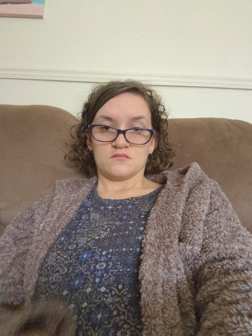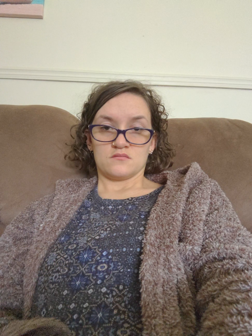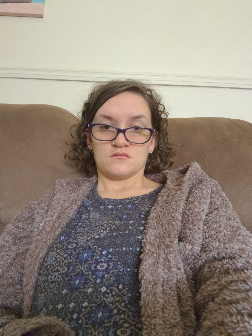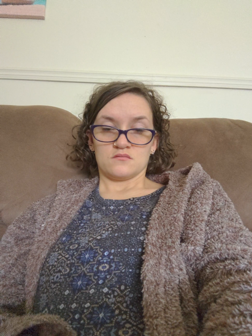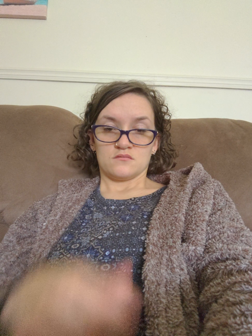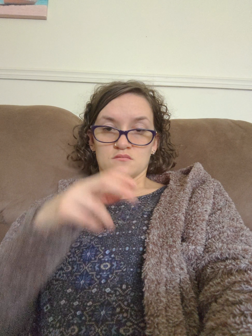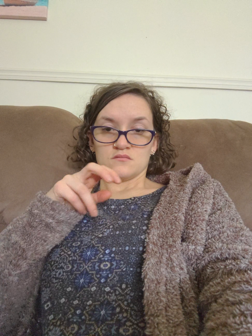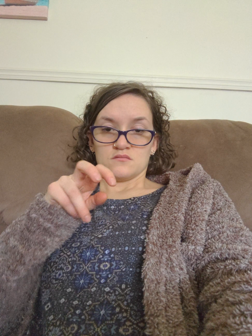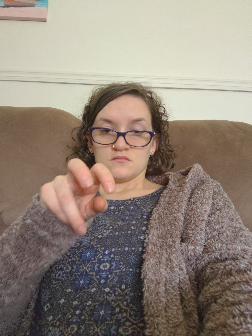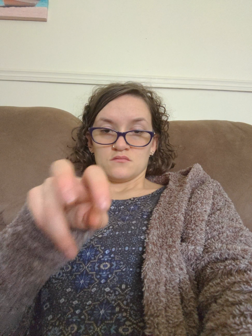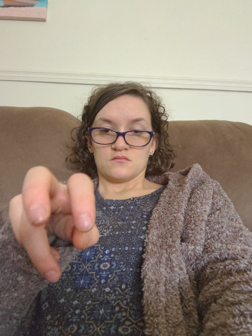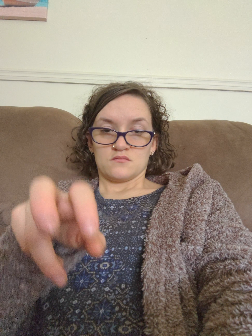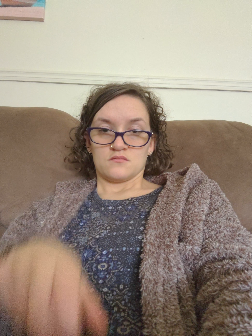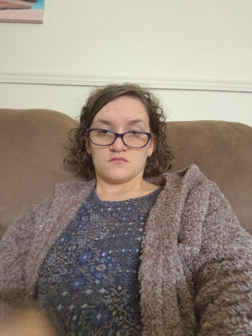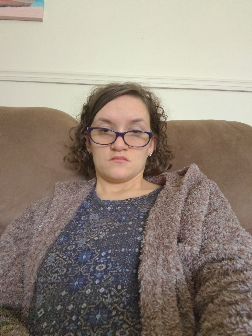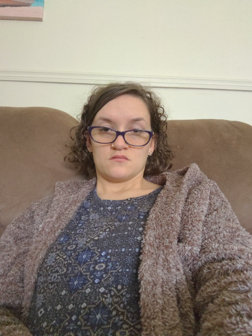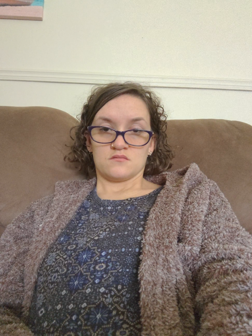ride